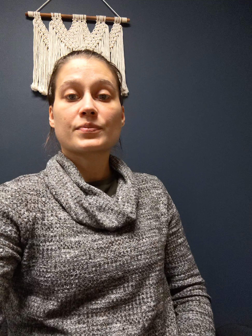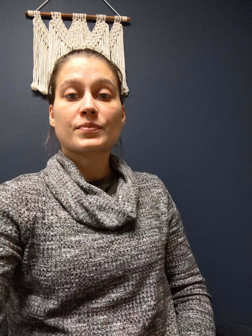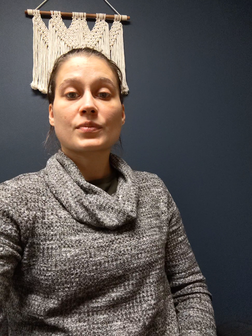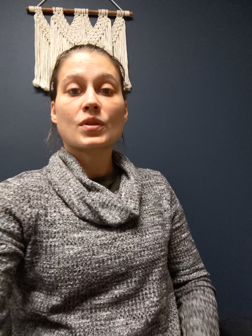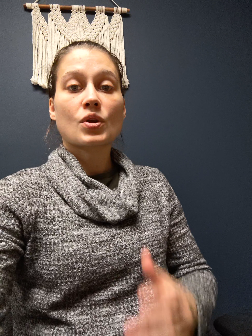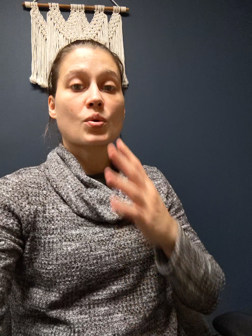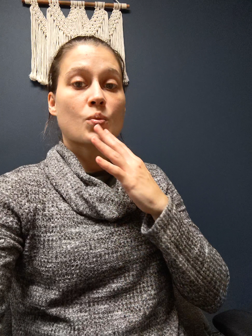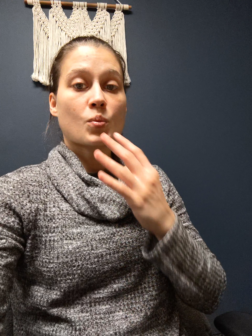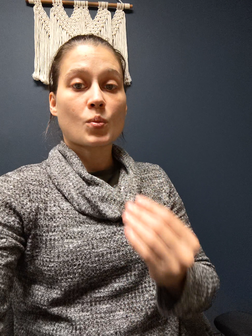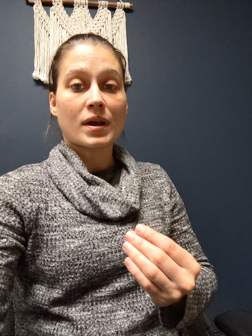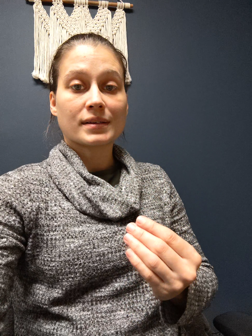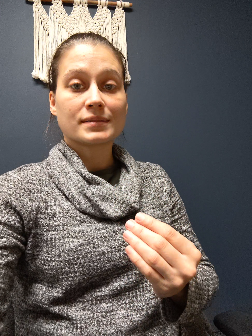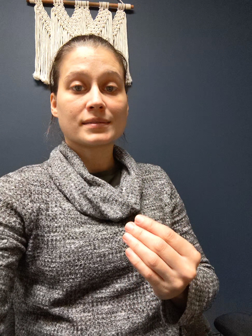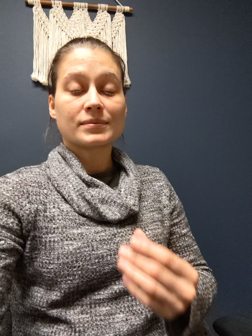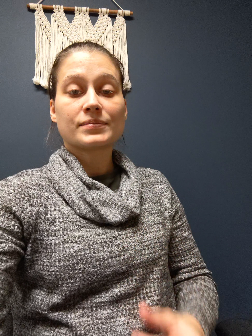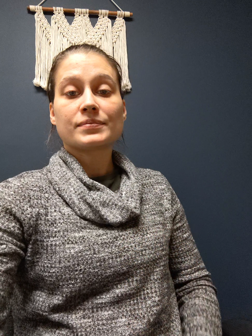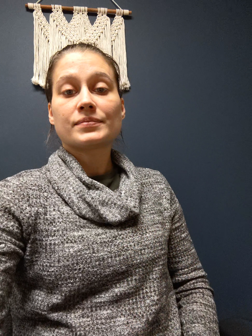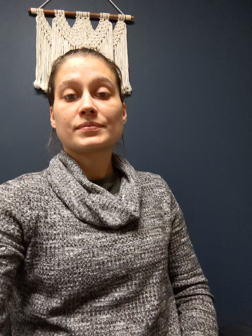wet